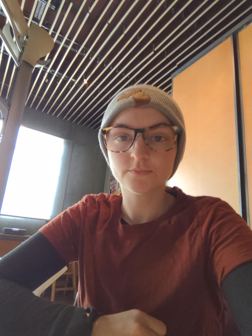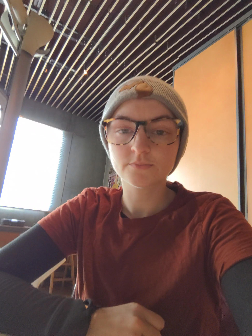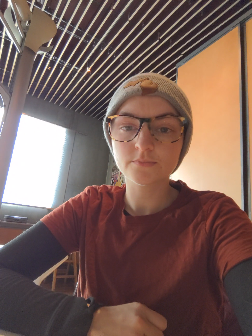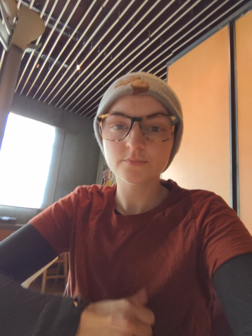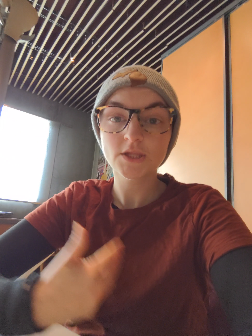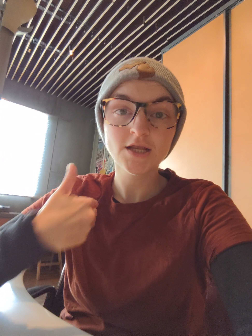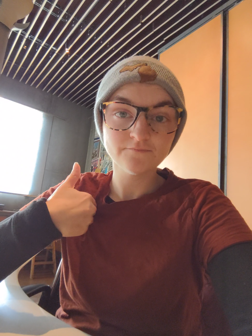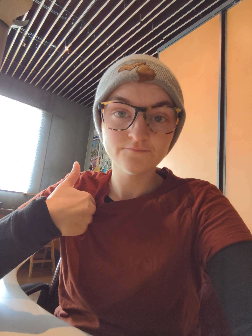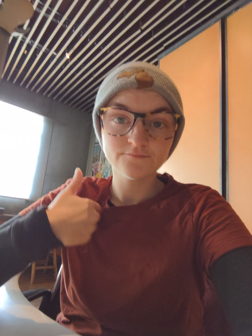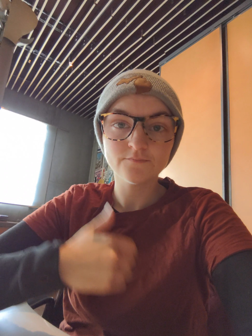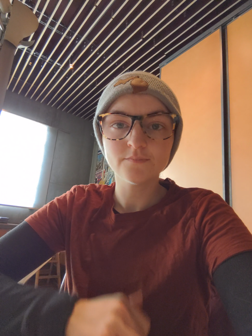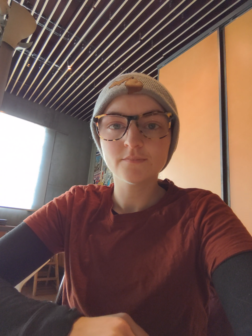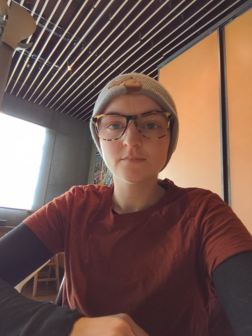have